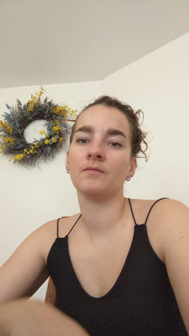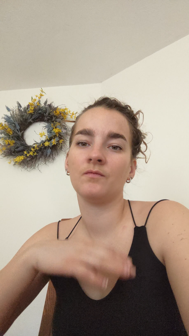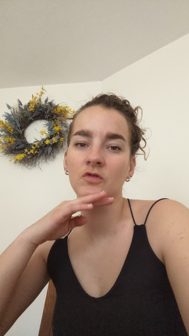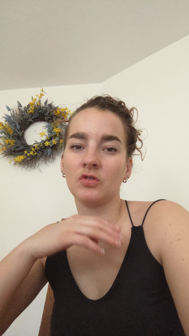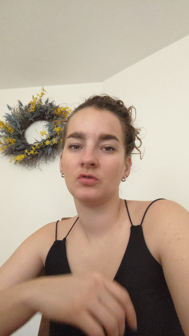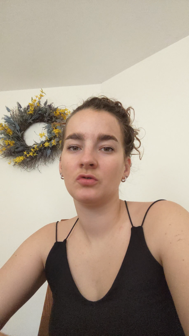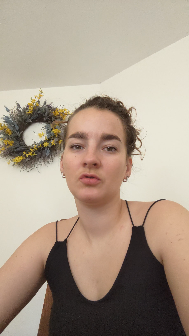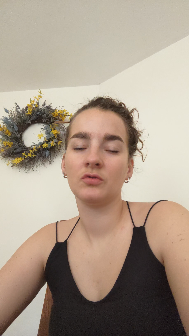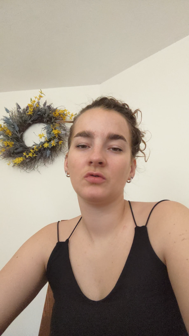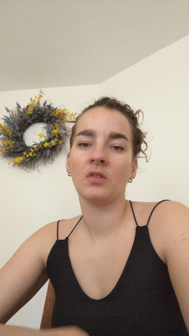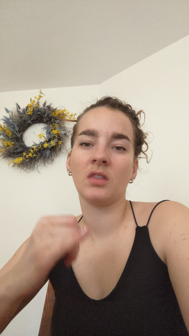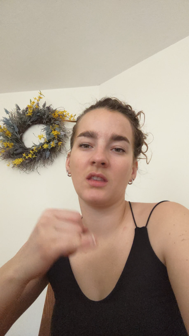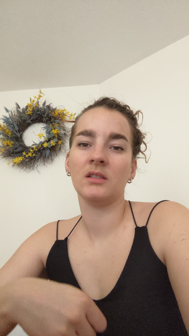last